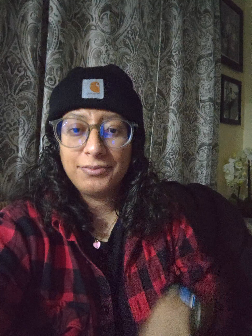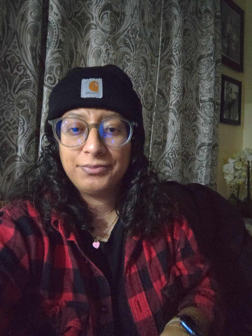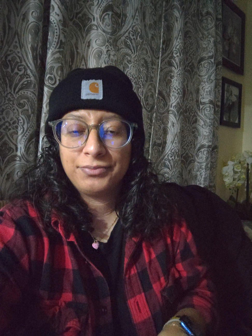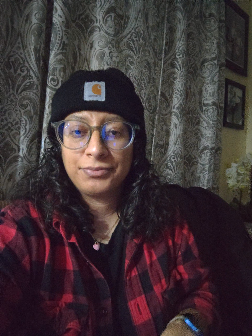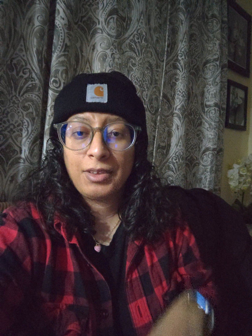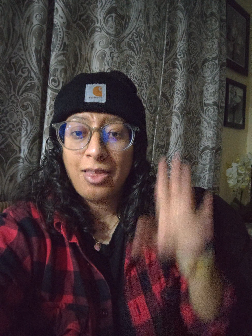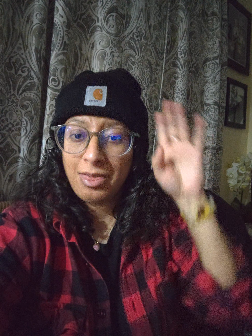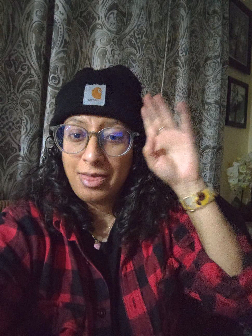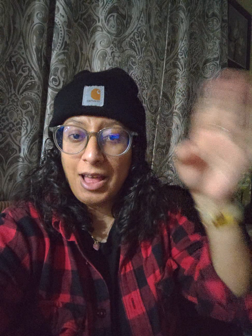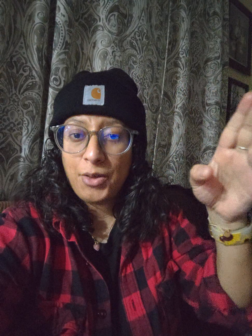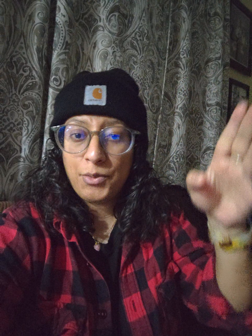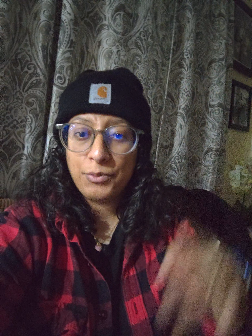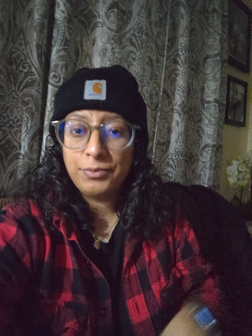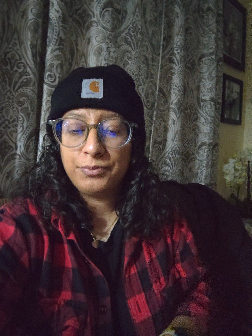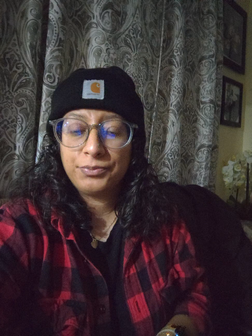hello